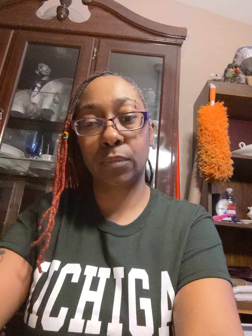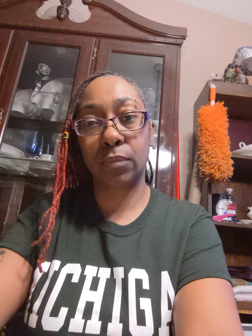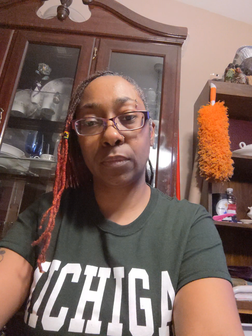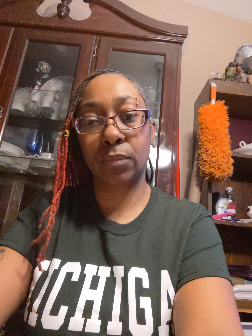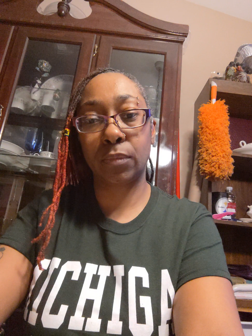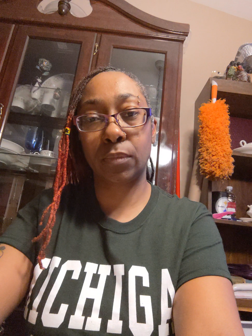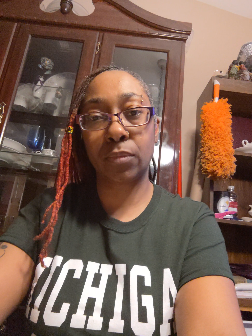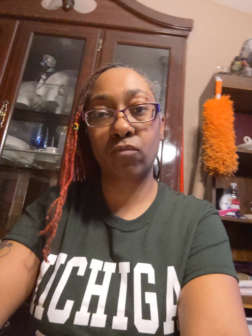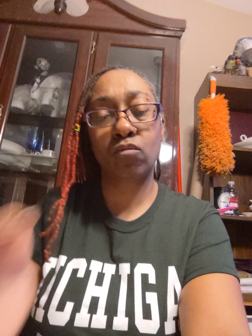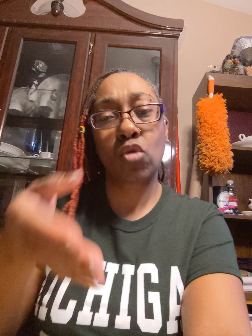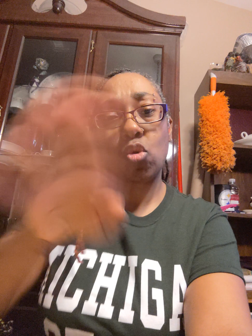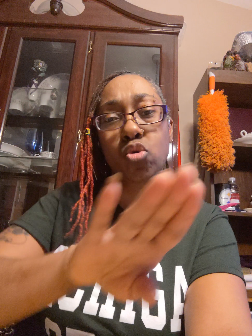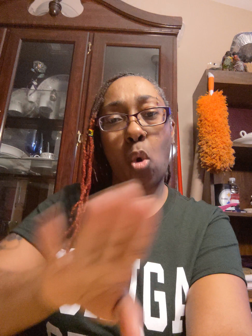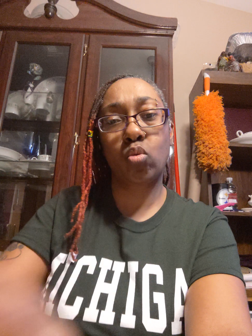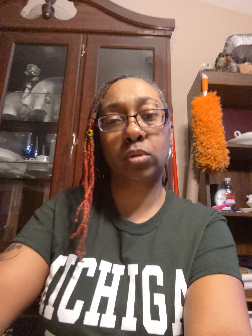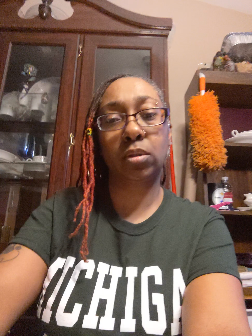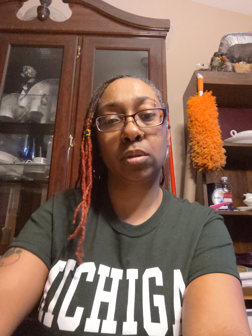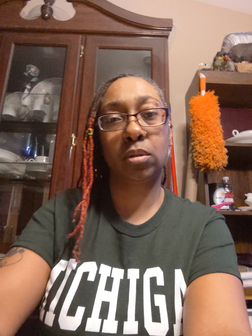close